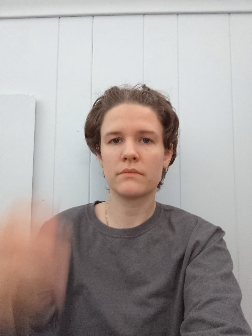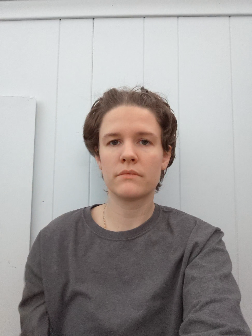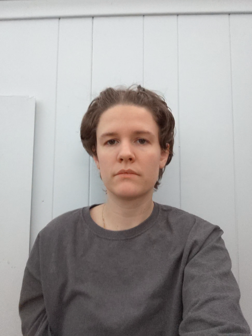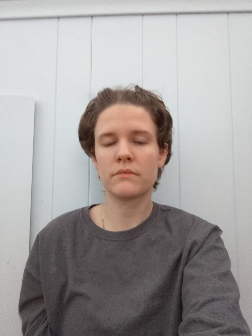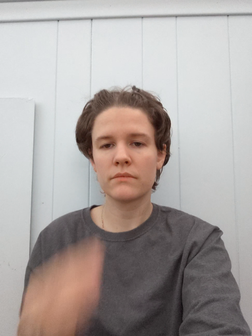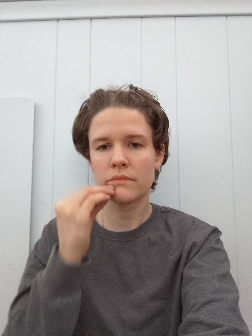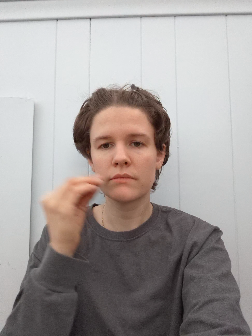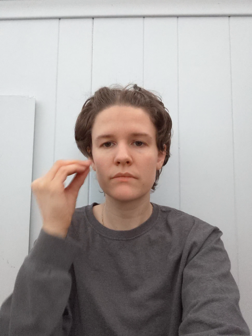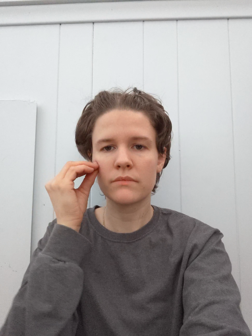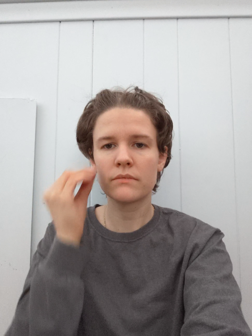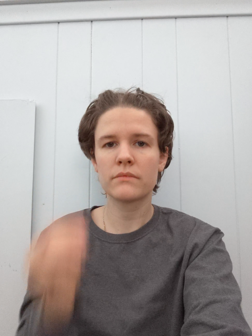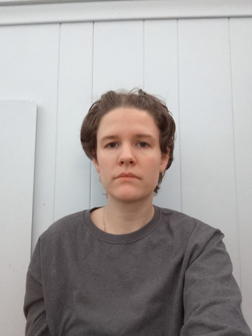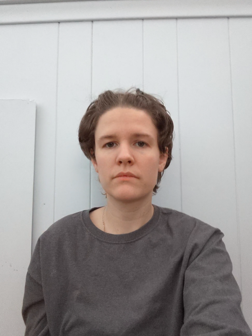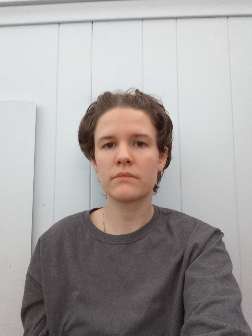home